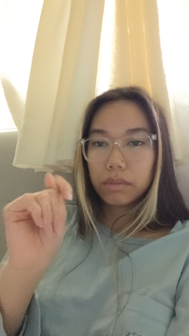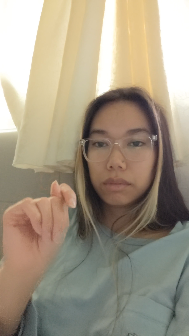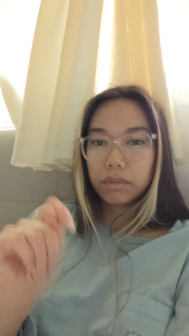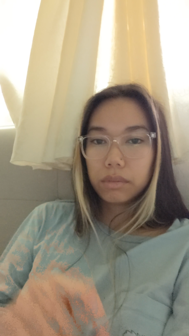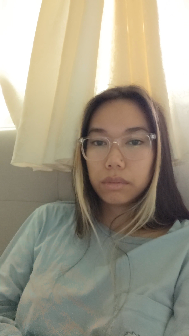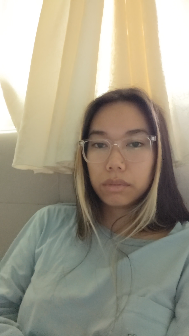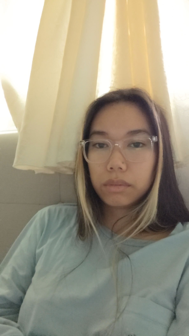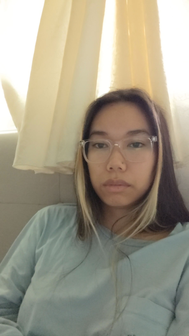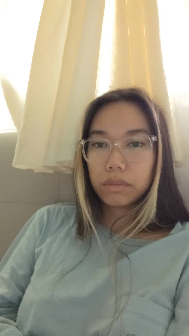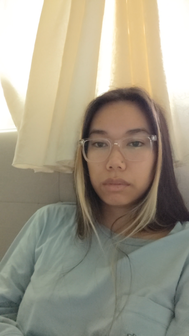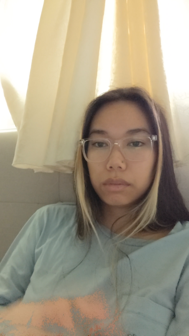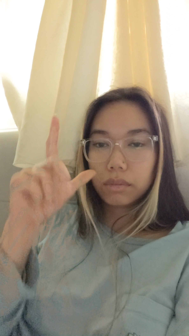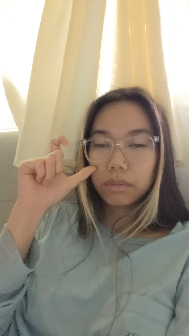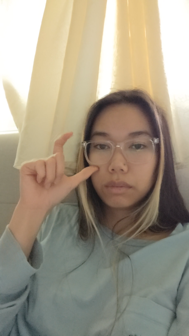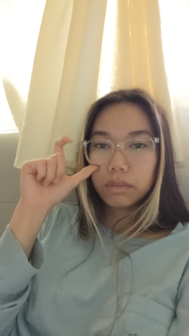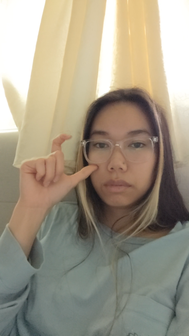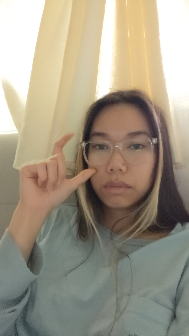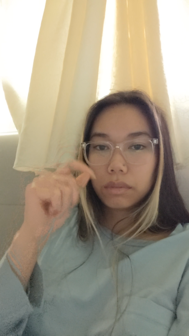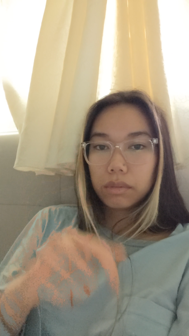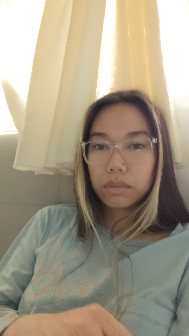camera